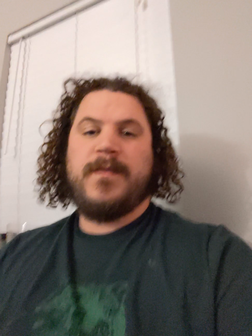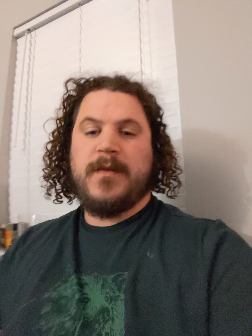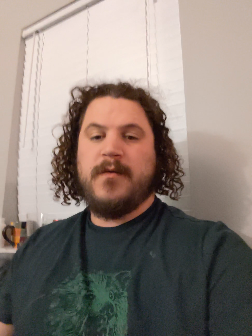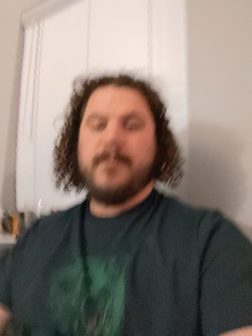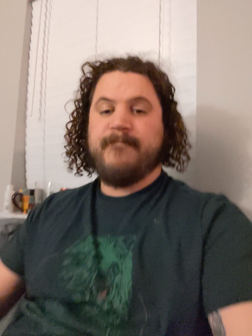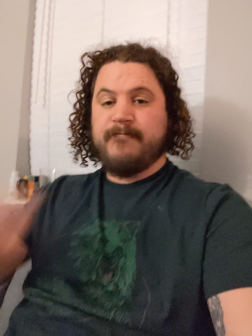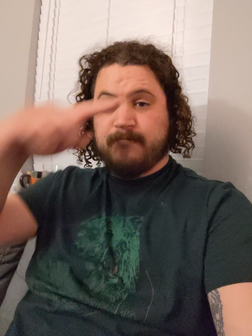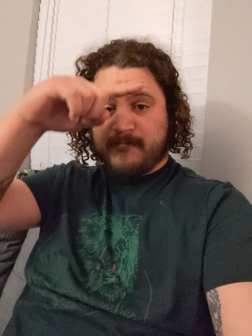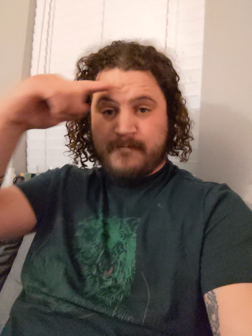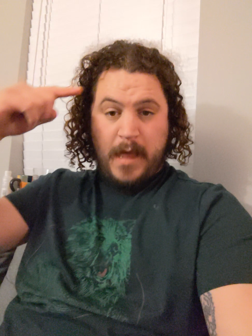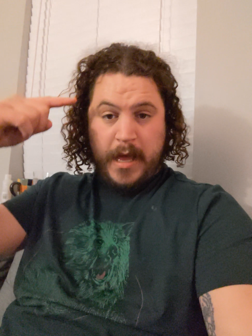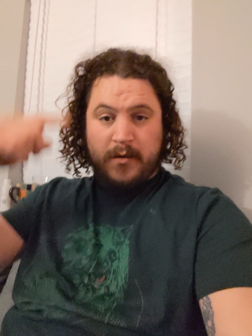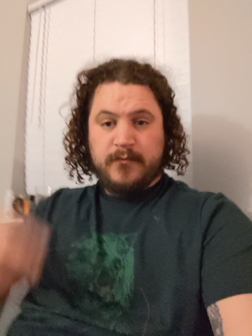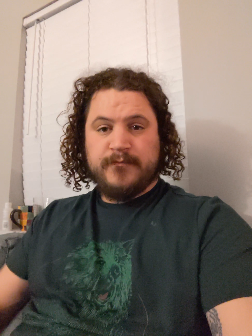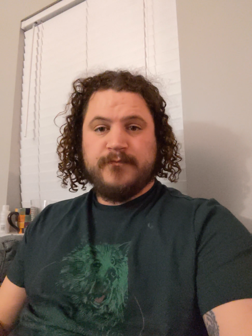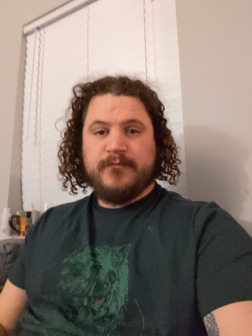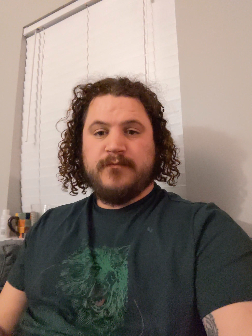black